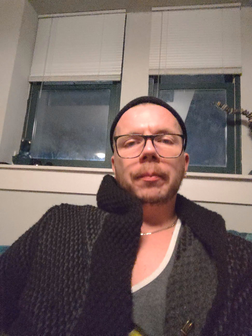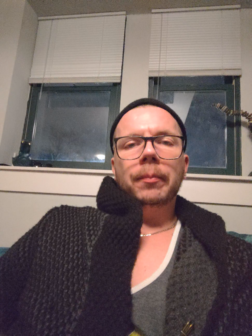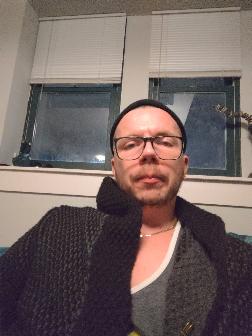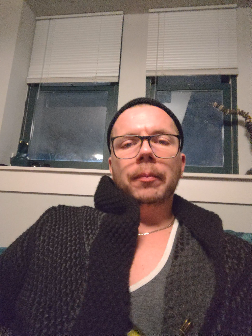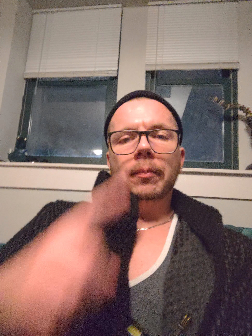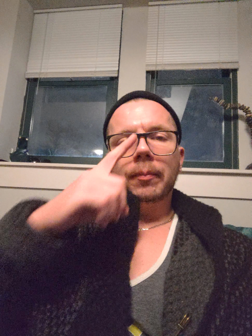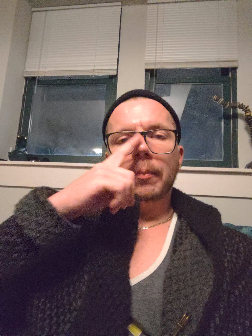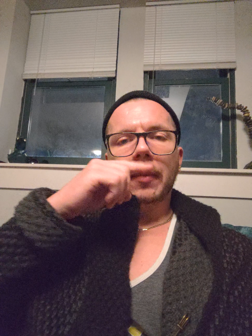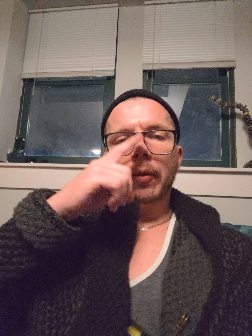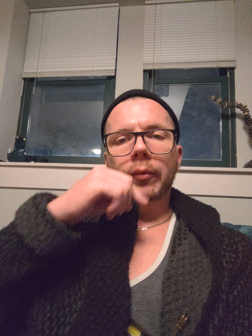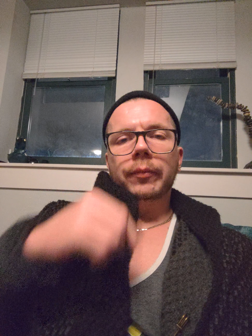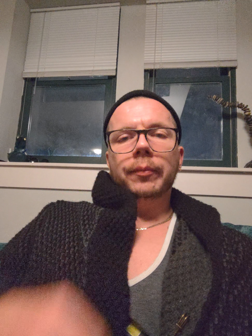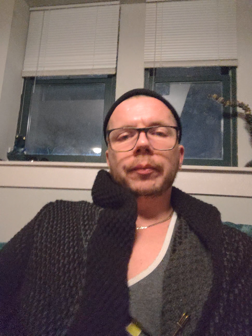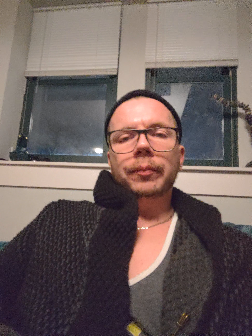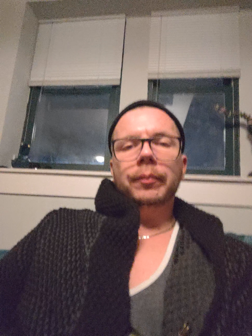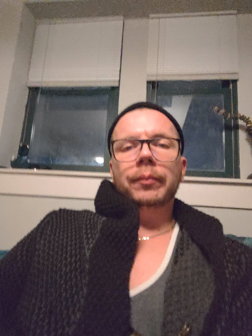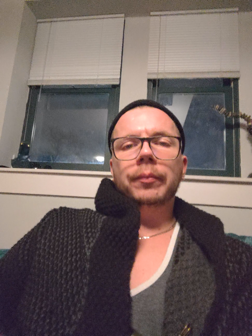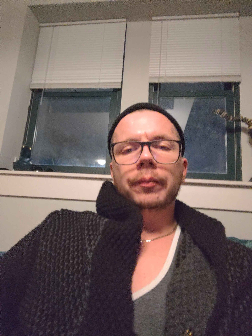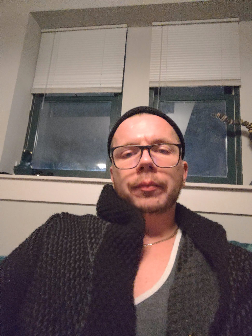mouse